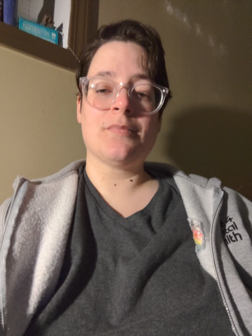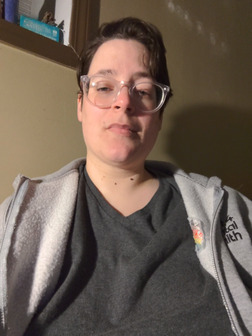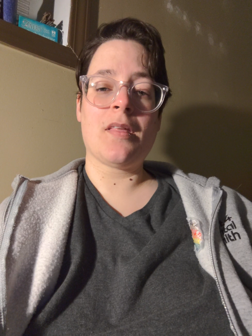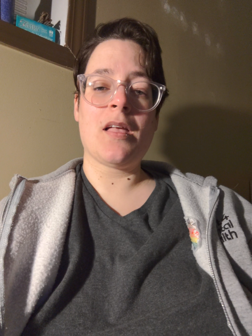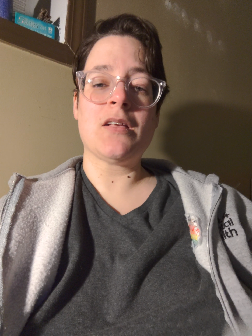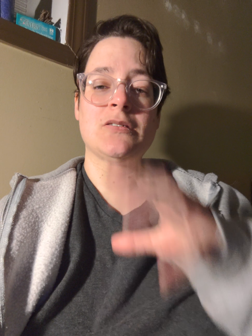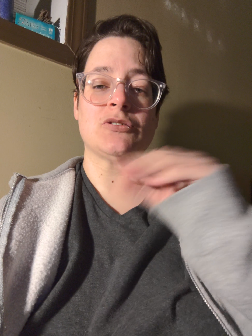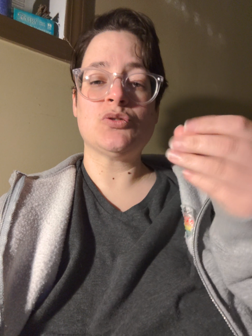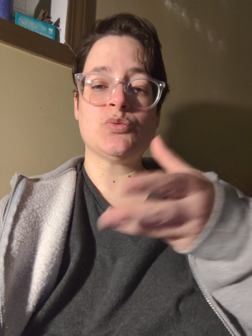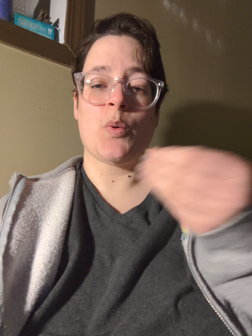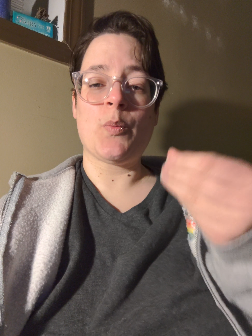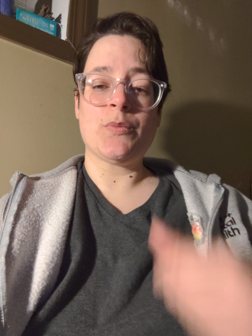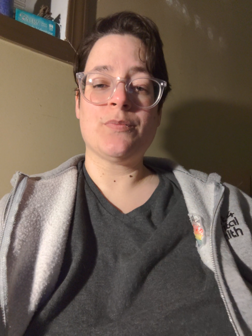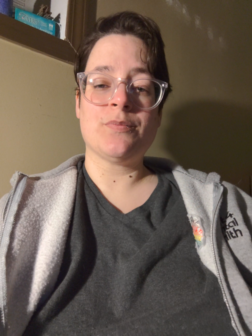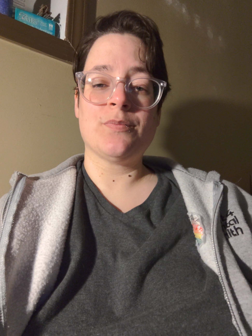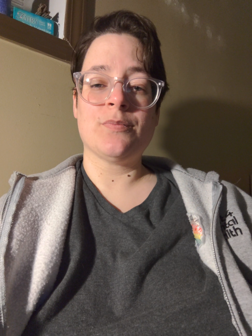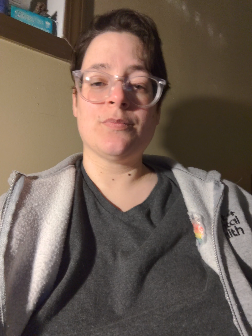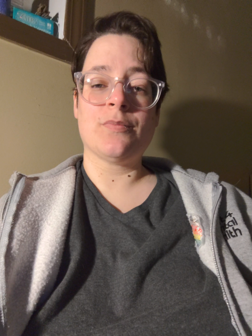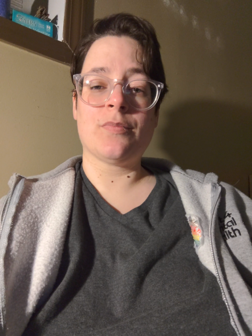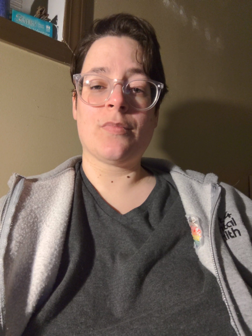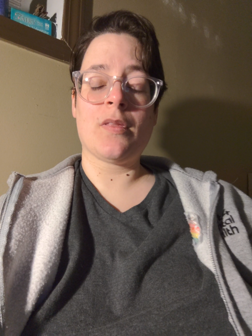story